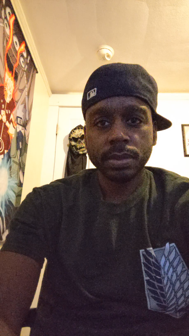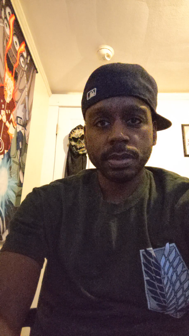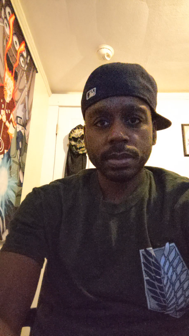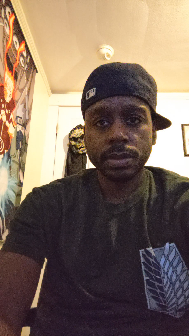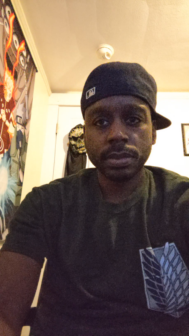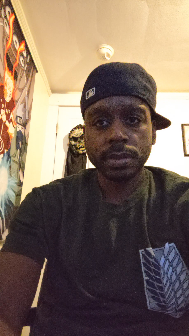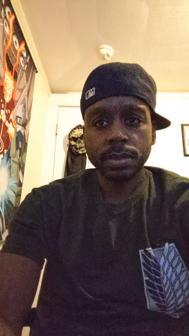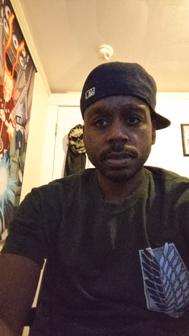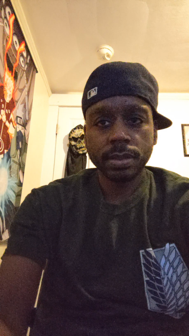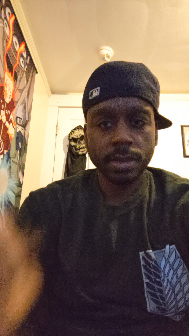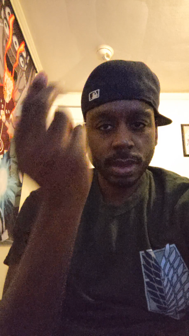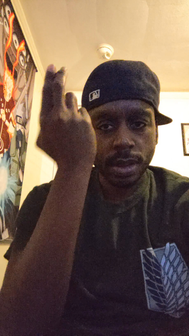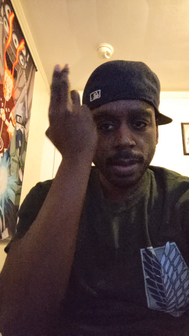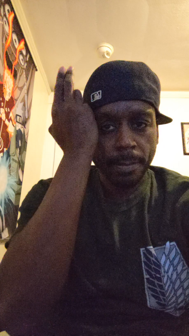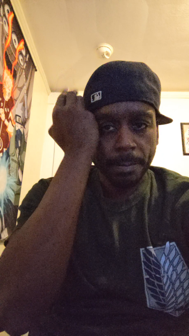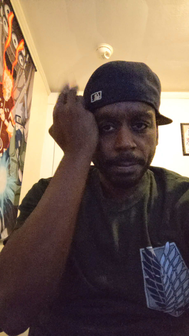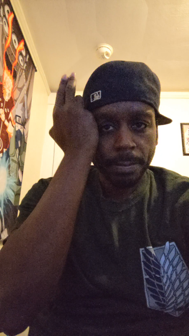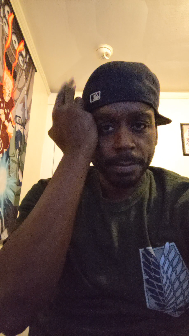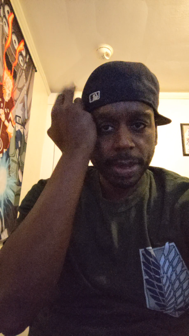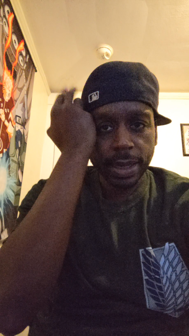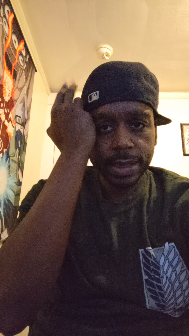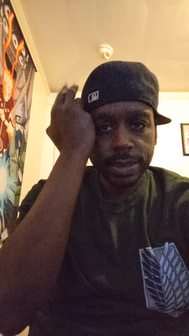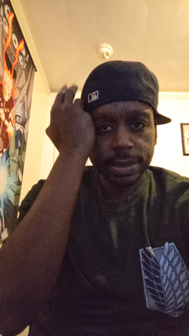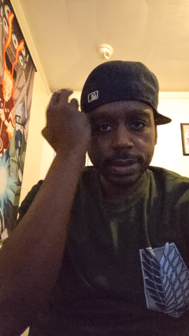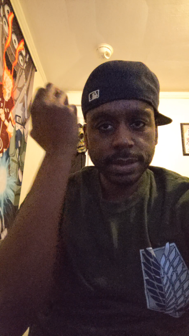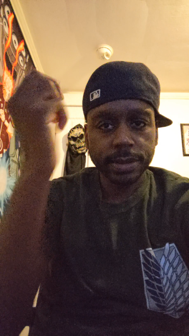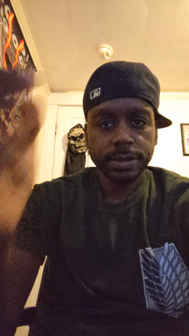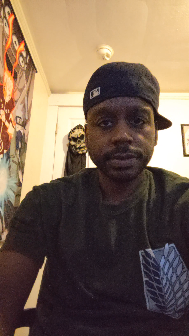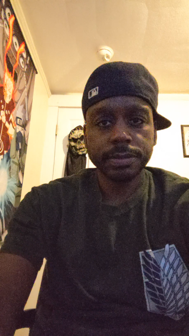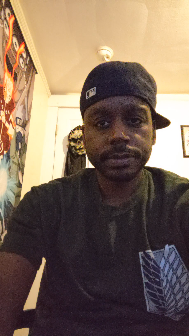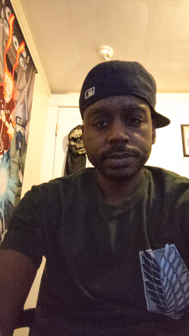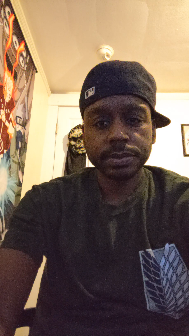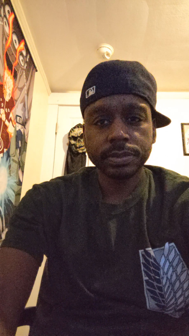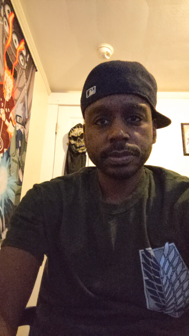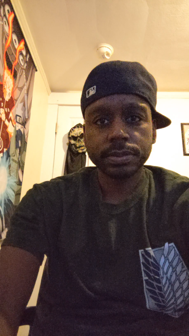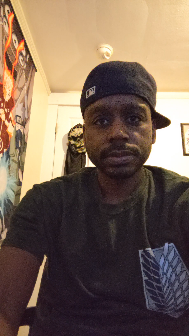bunny